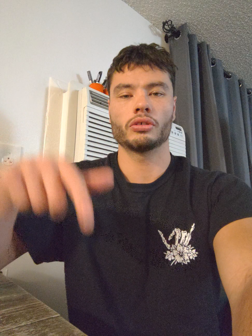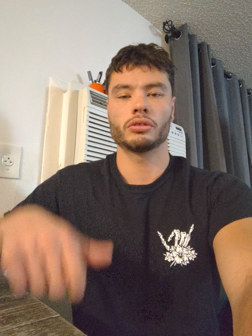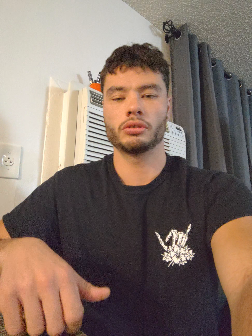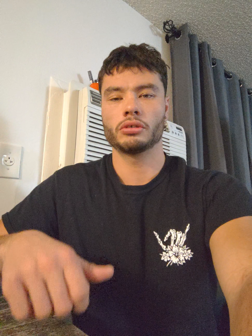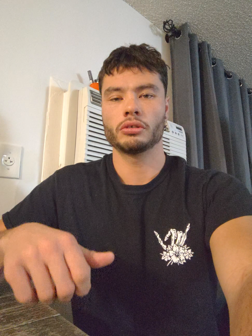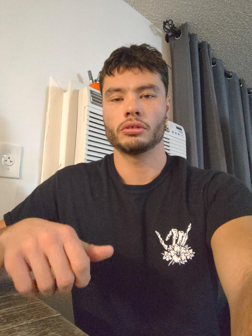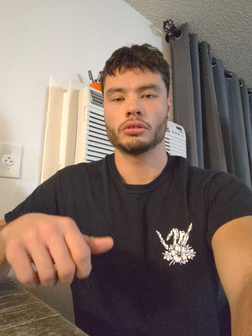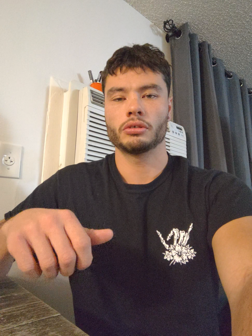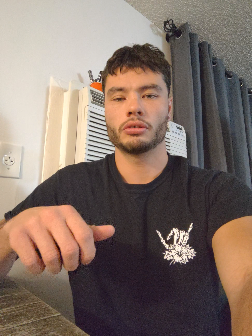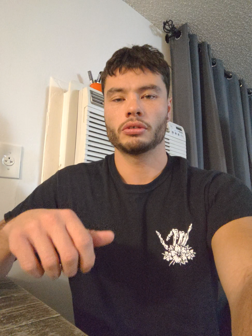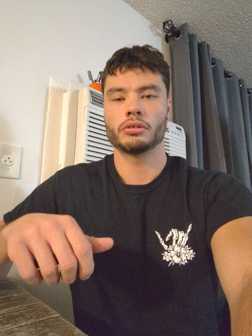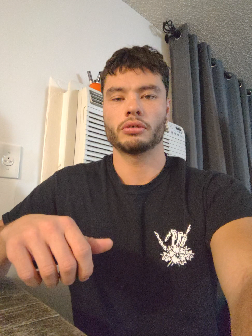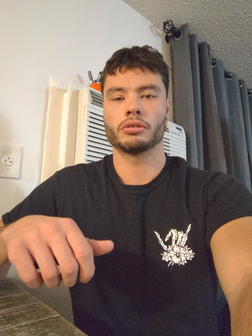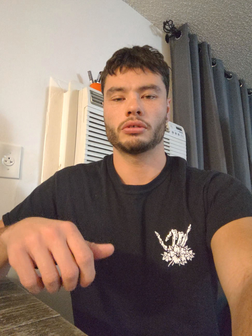mom